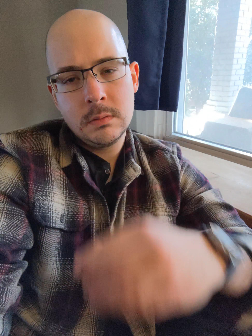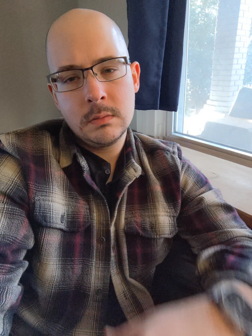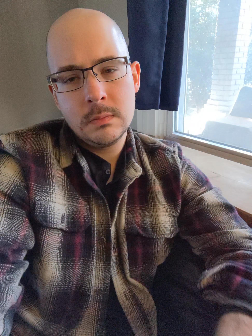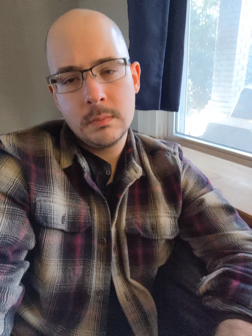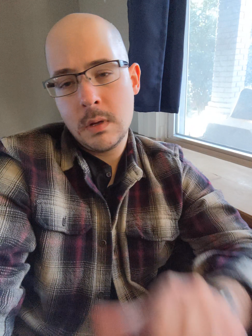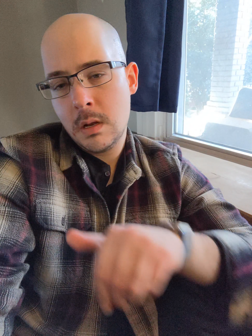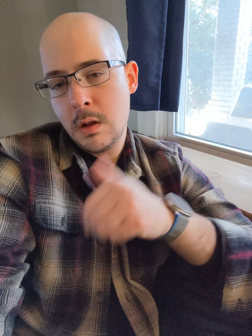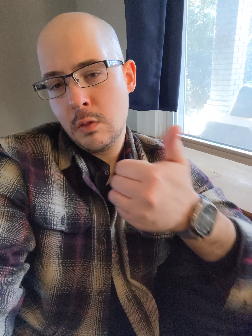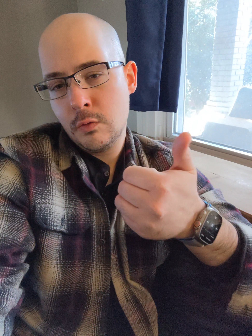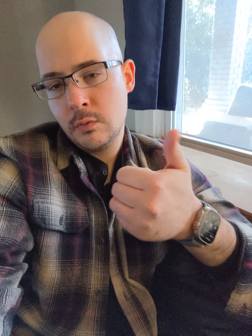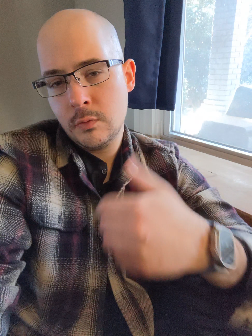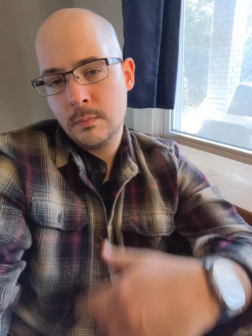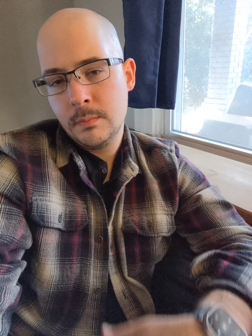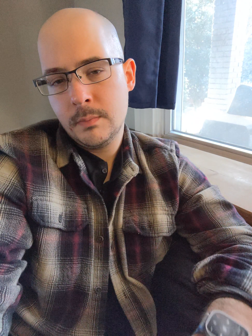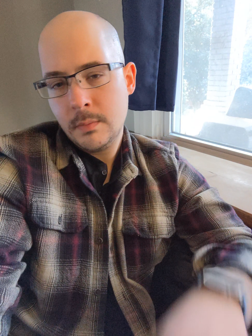another